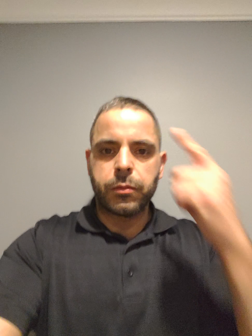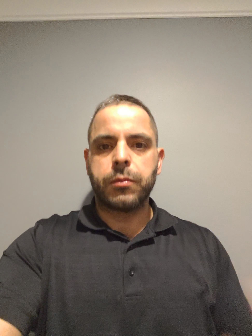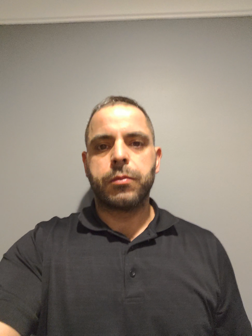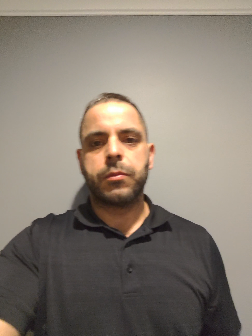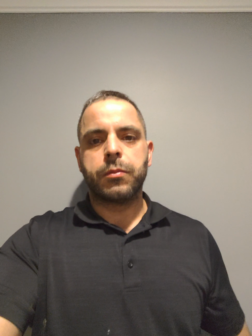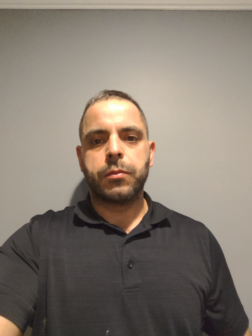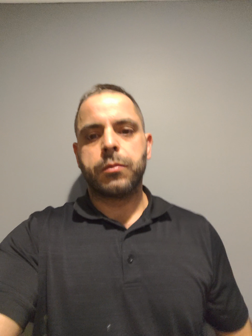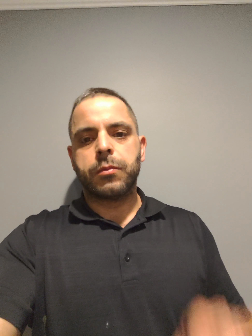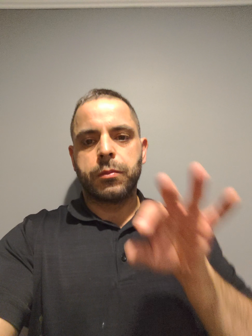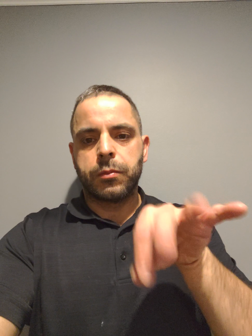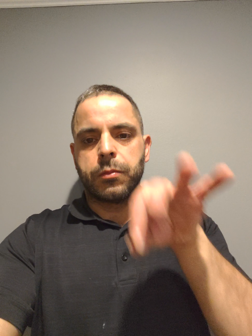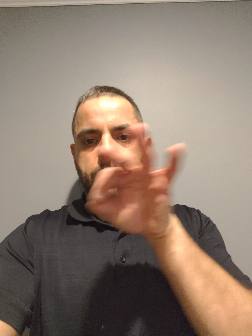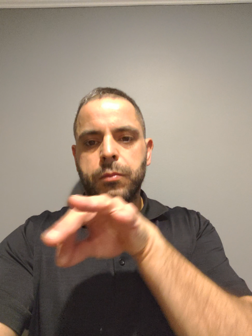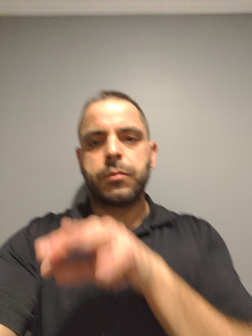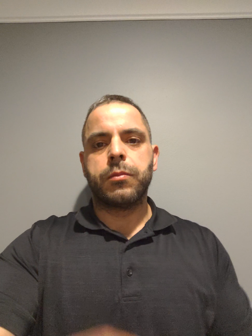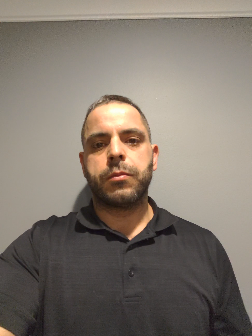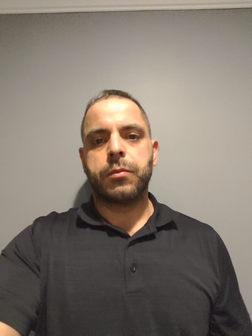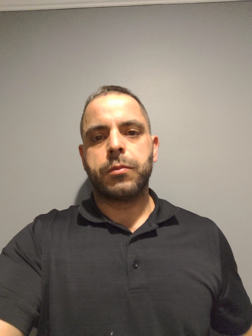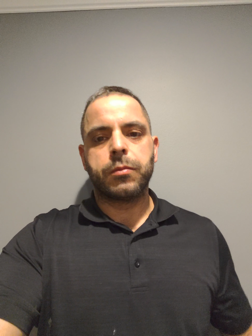french fries